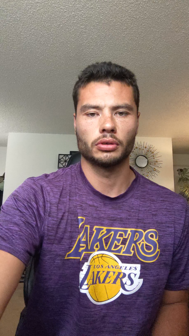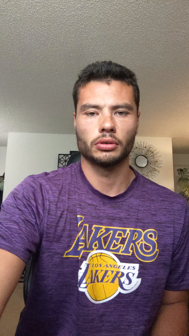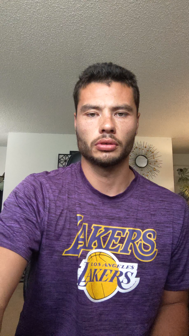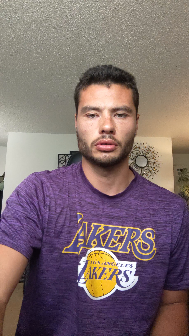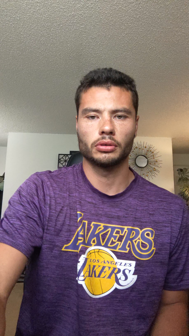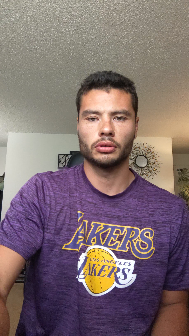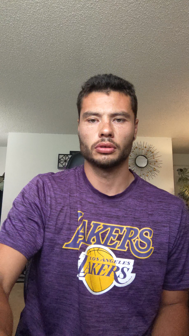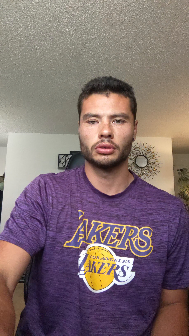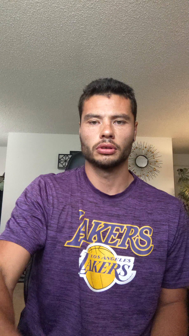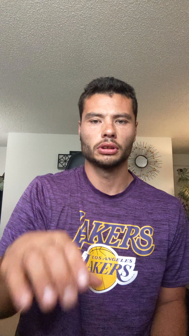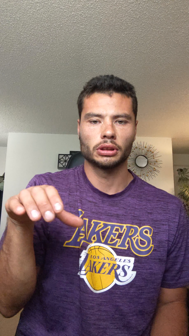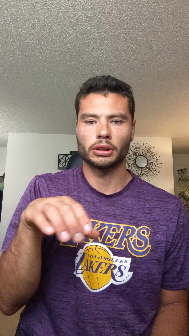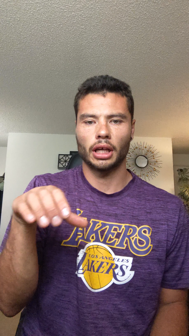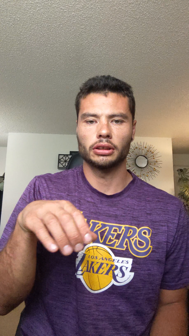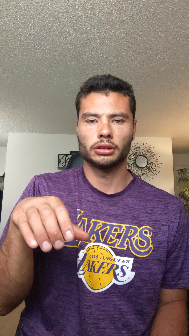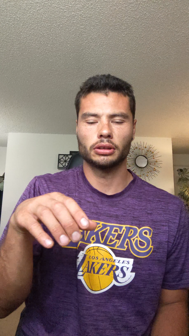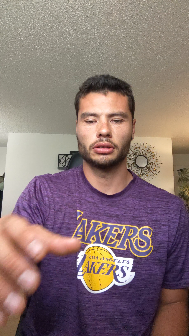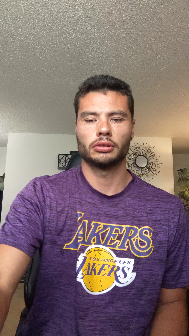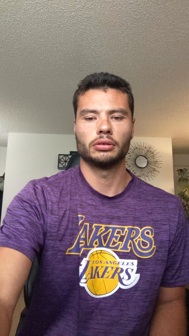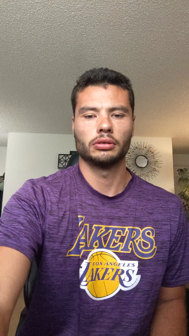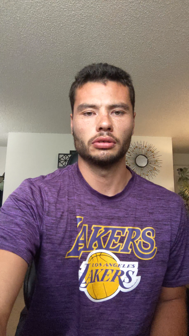does